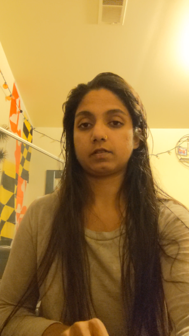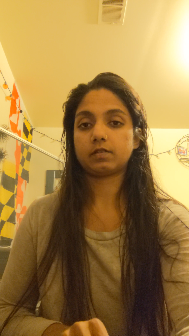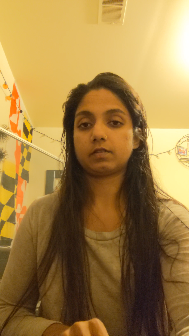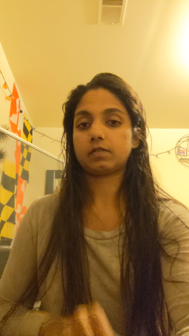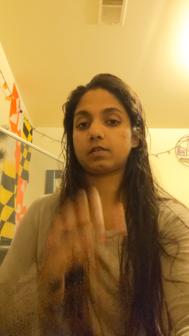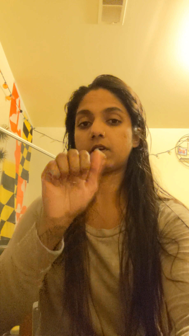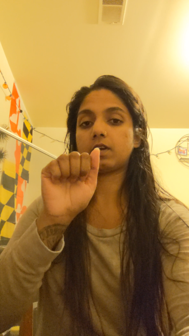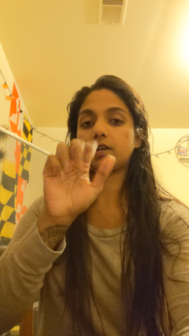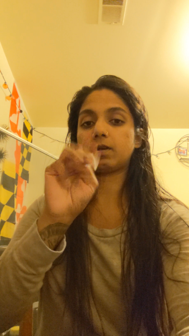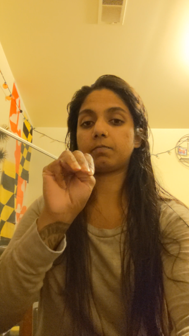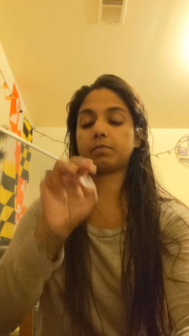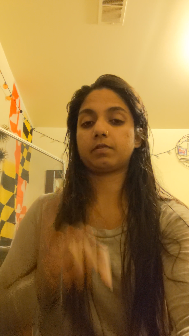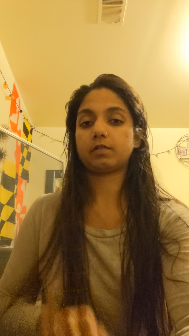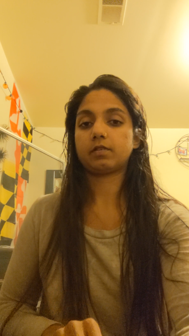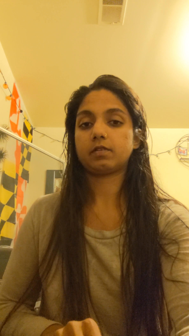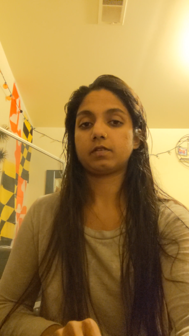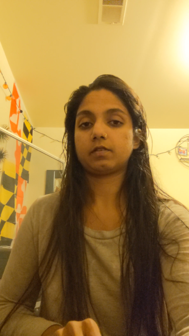am